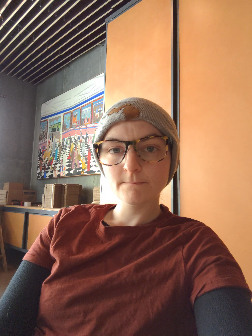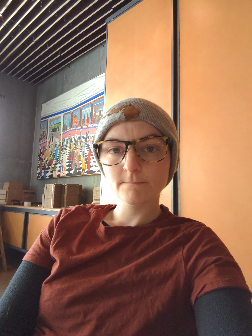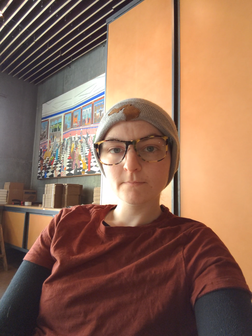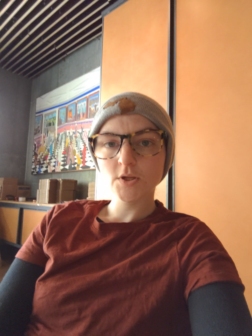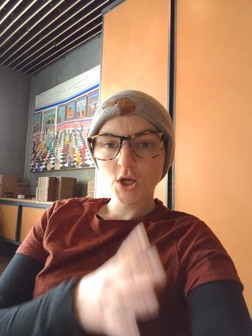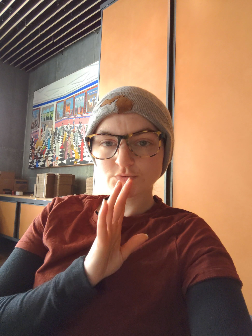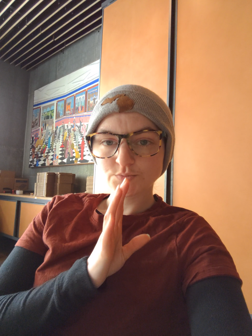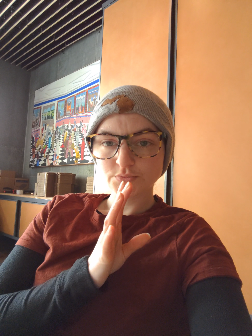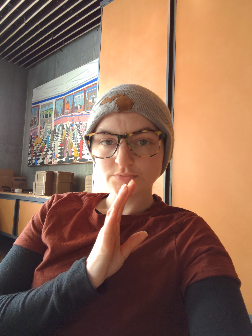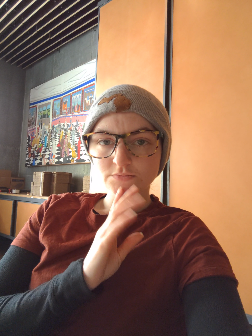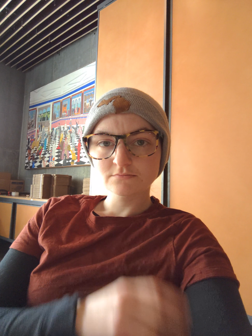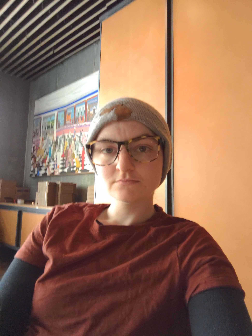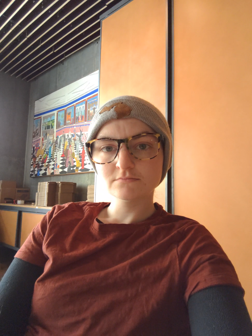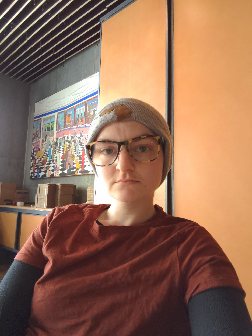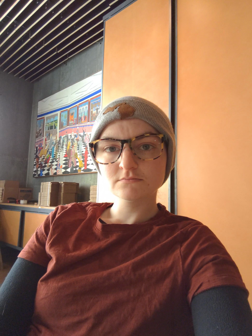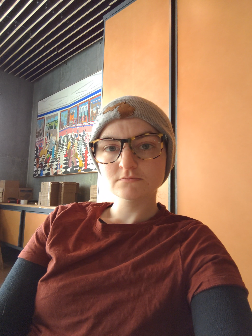talk